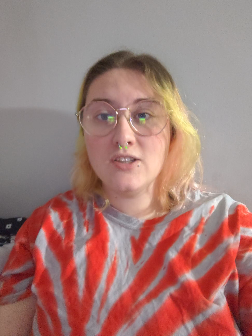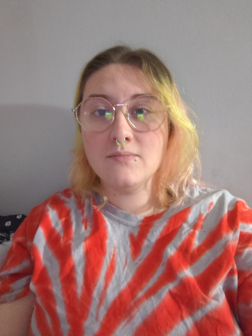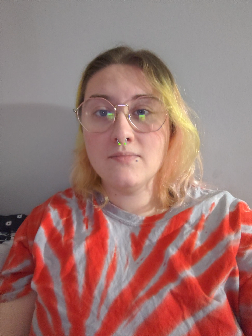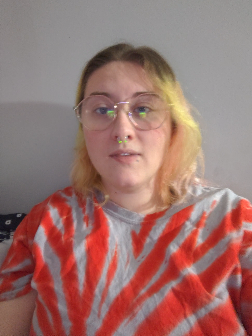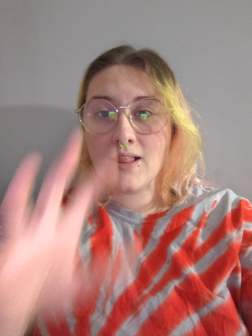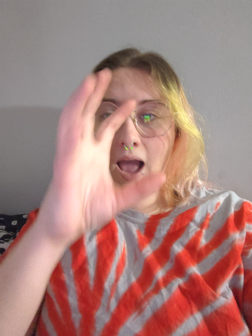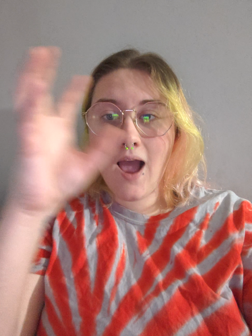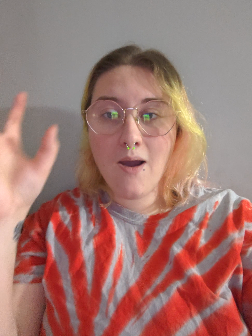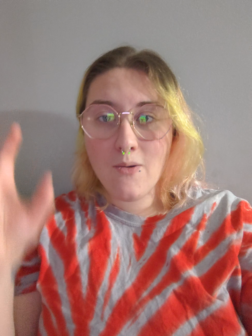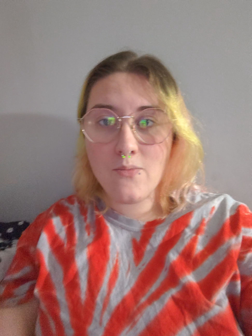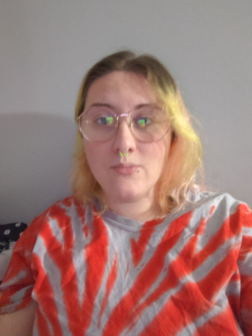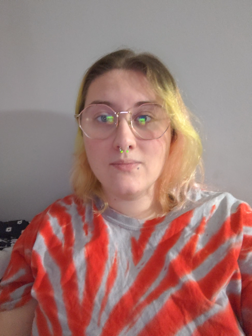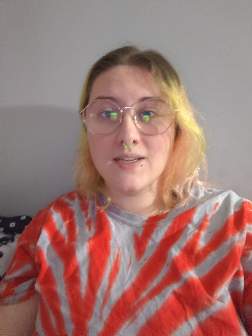cloud